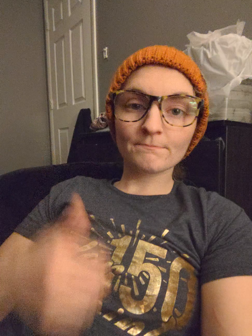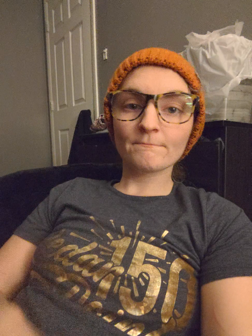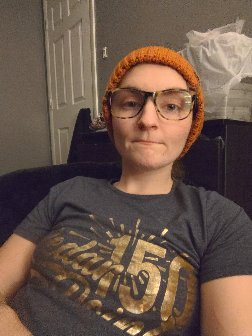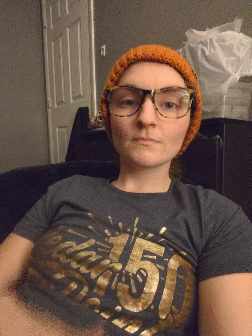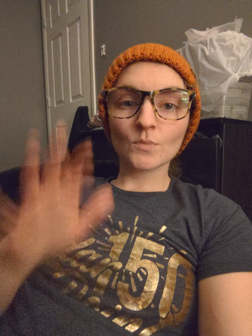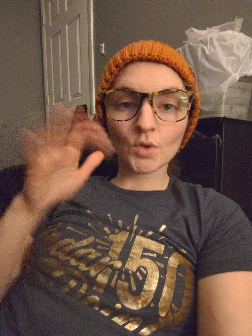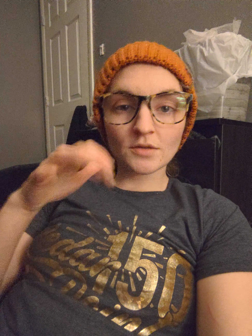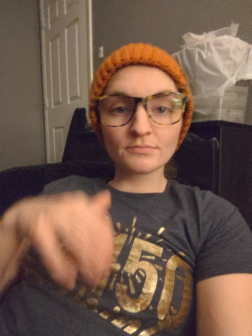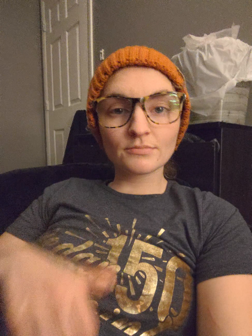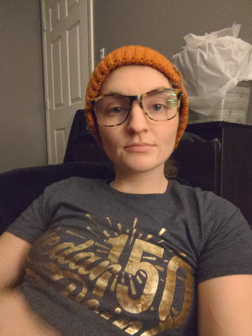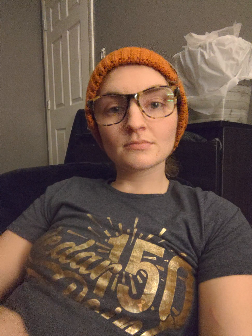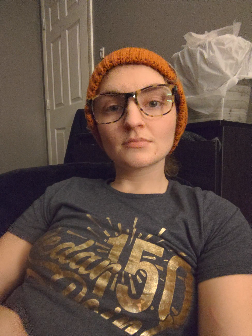rain